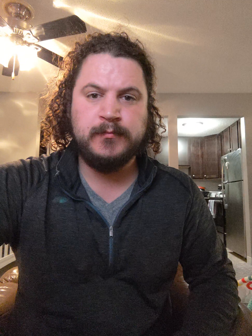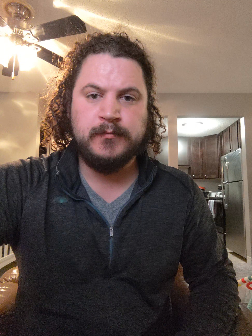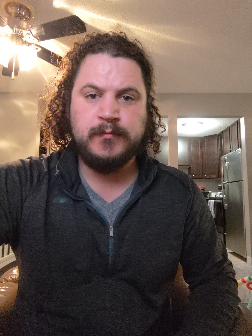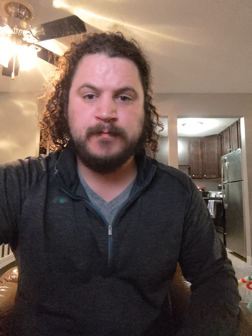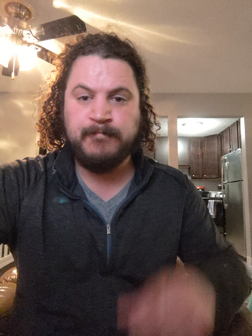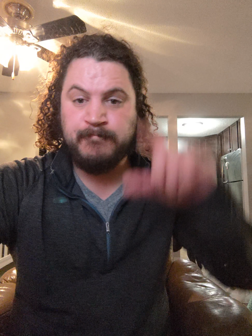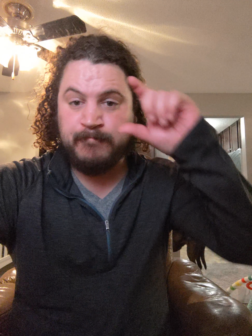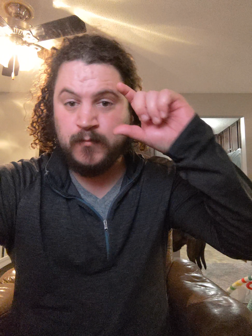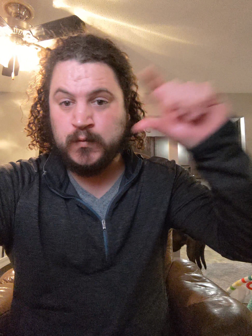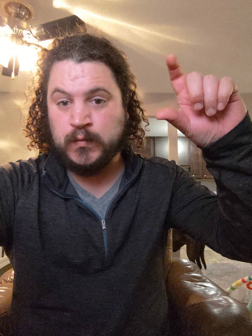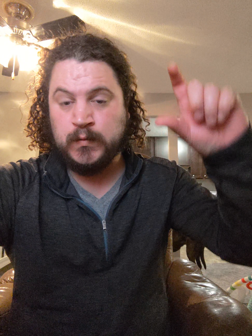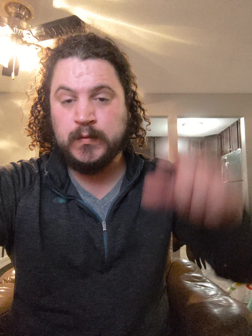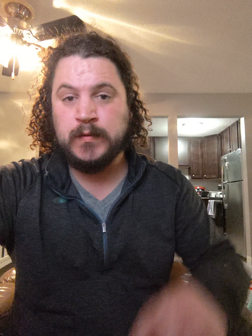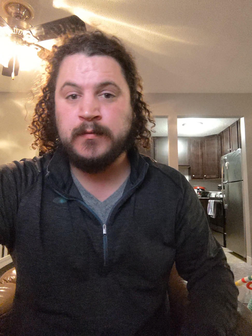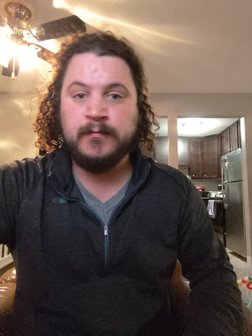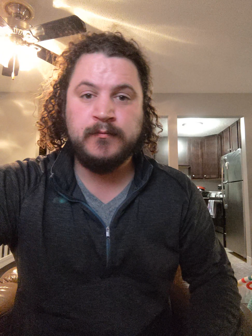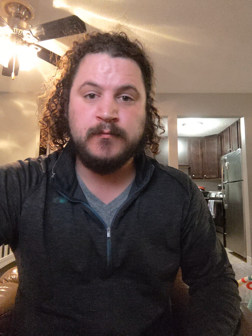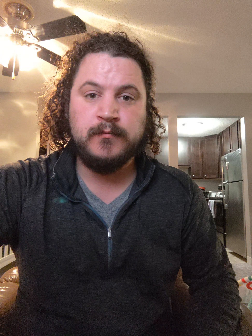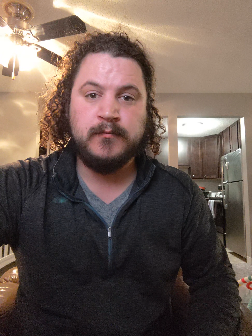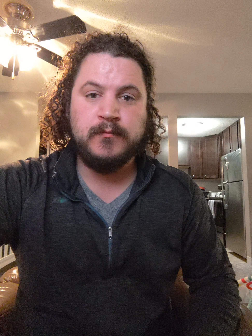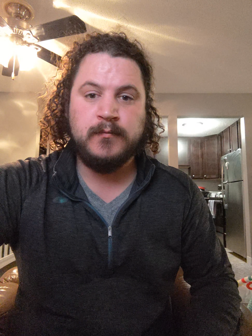moon